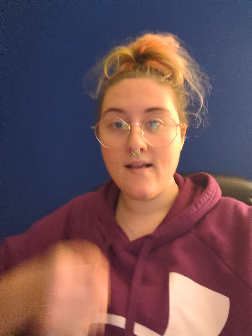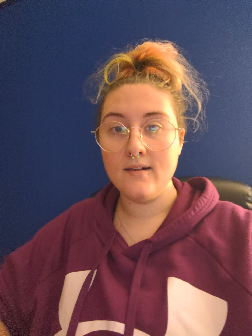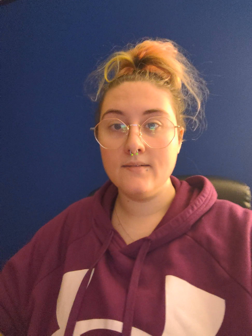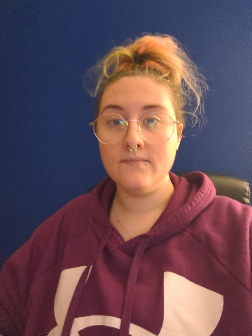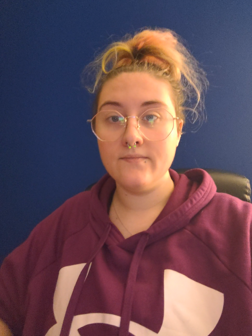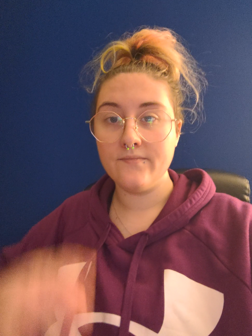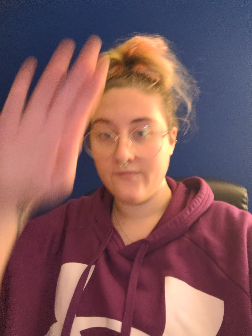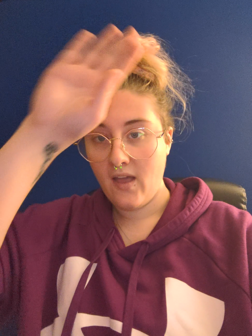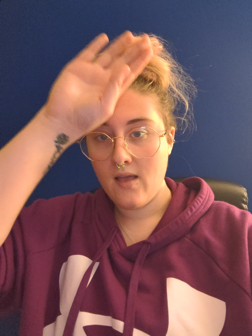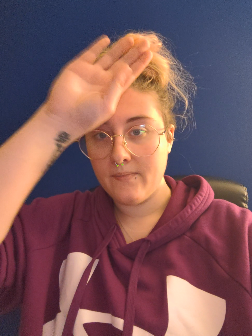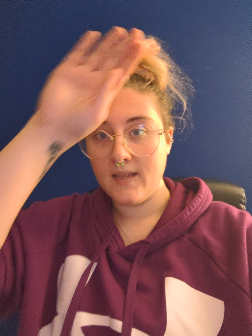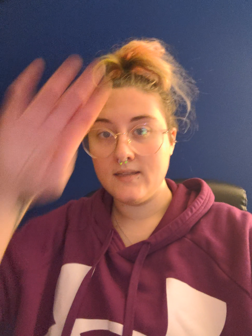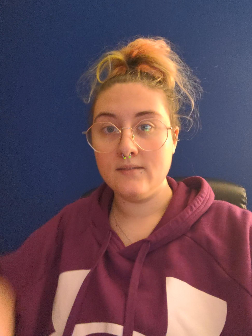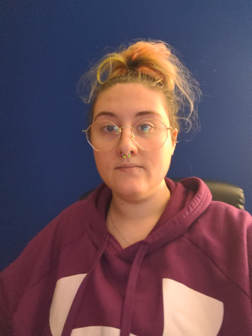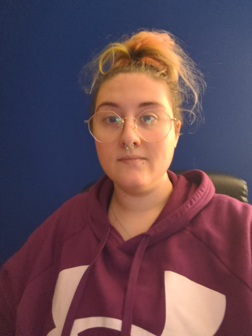fireman